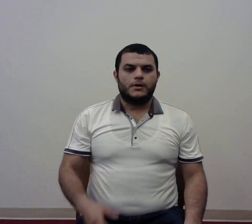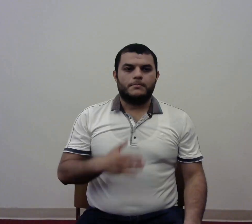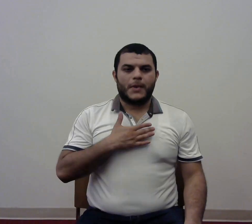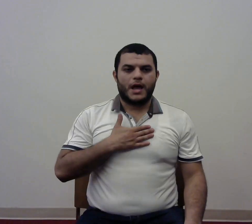mən